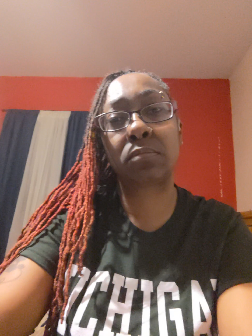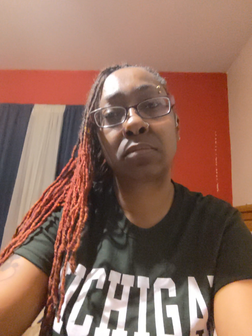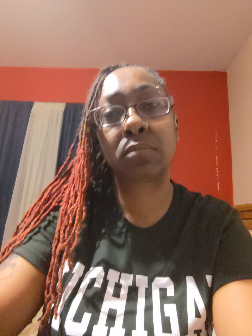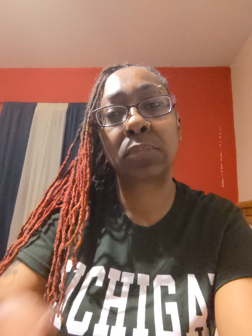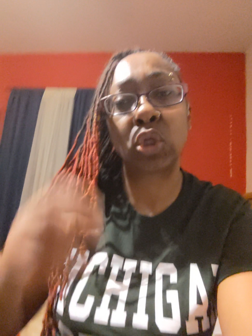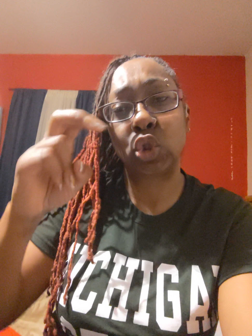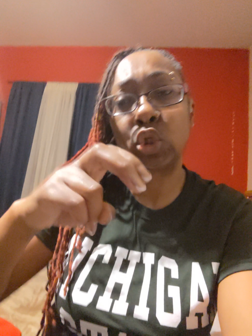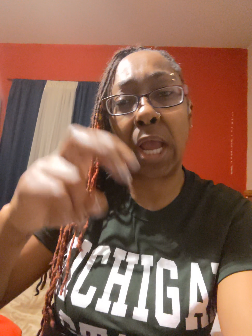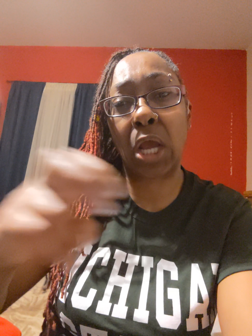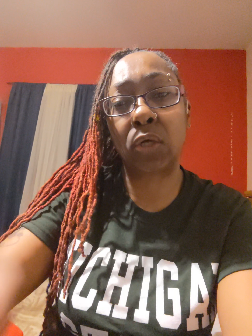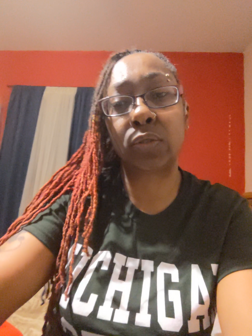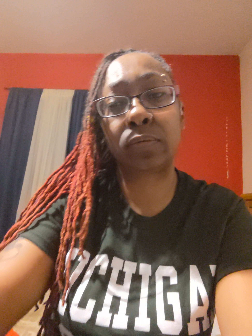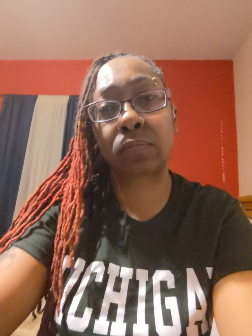chair